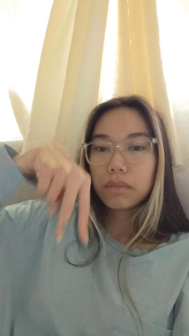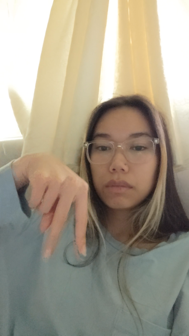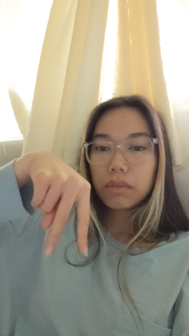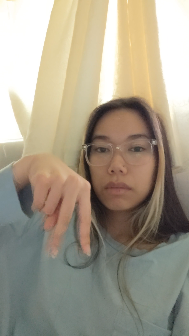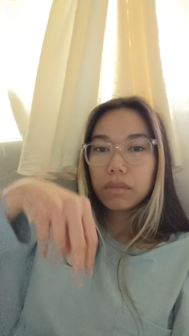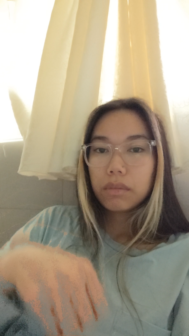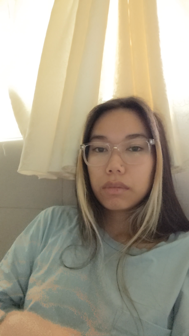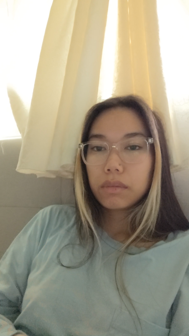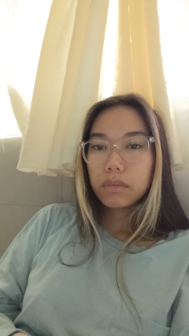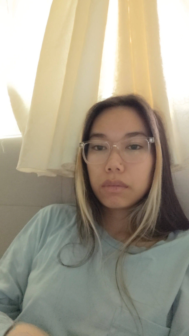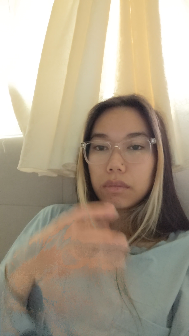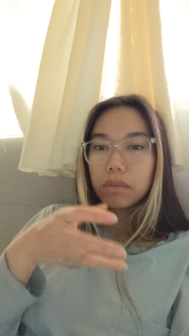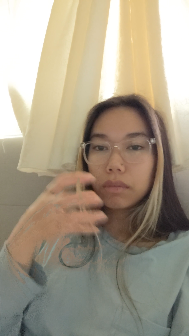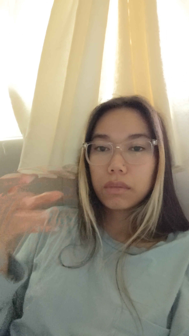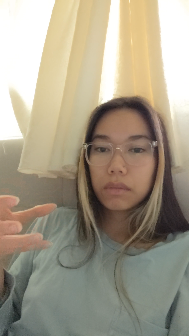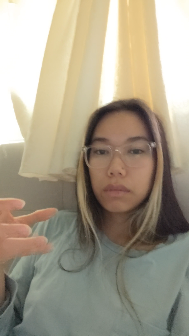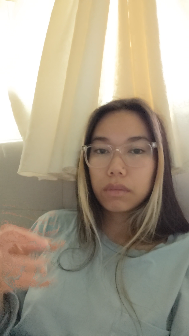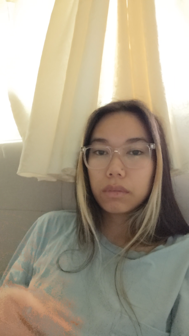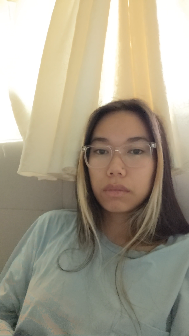much